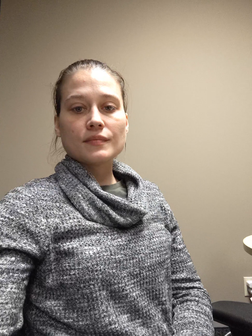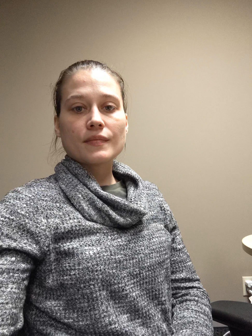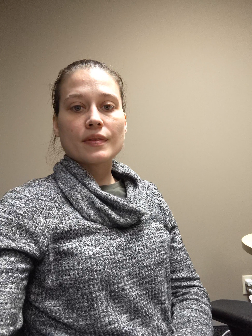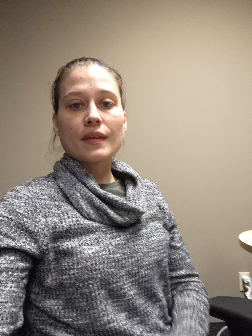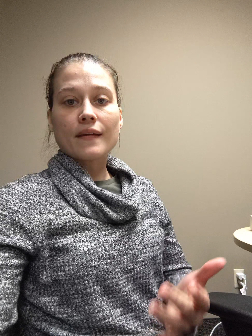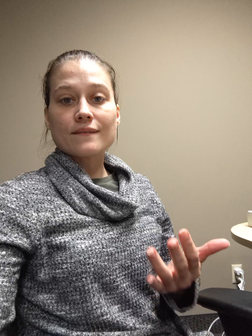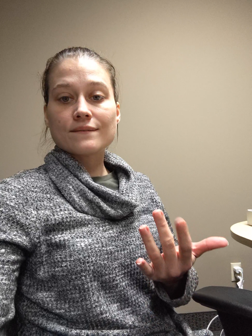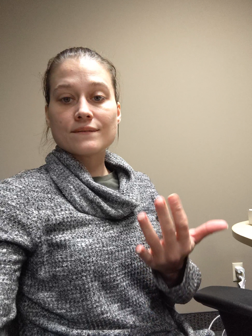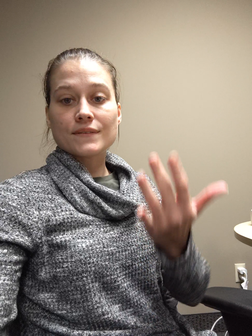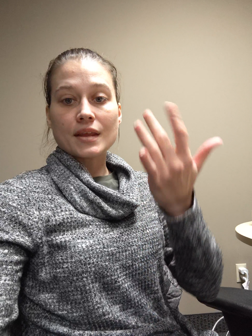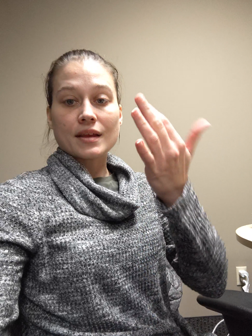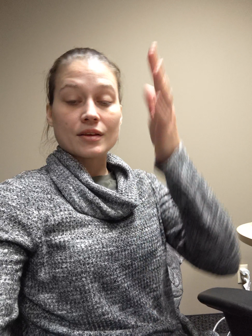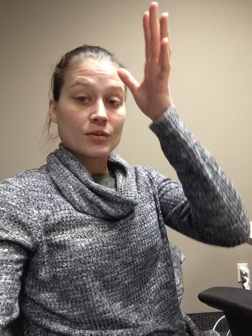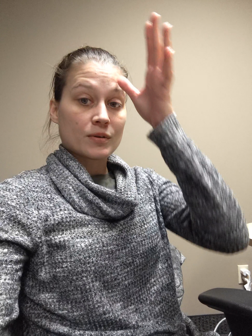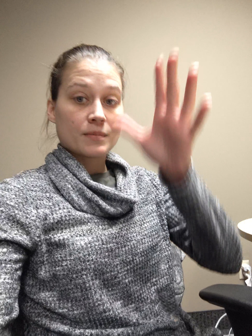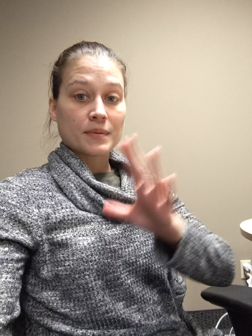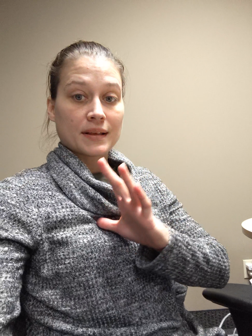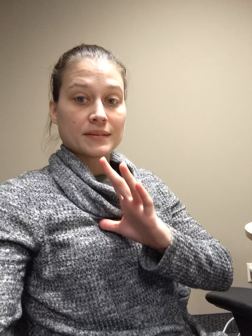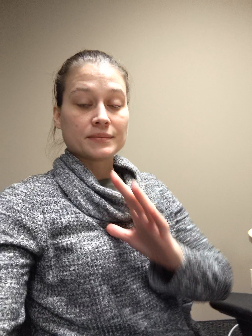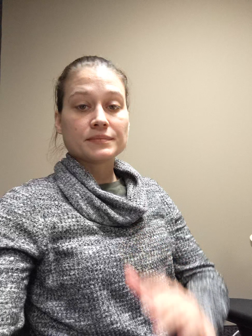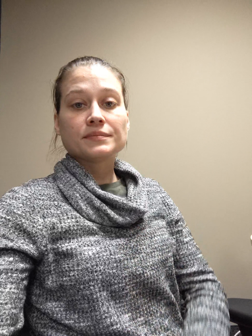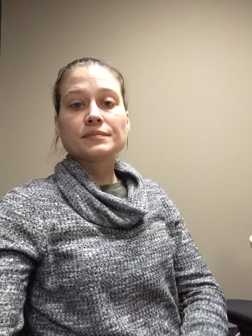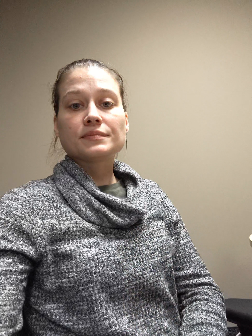fireman